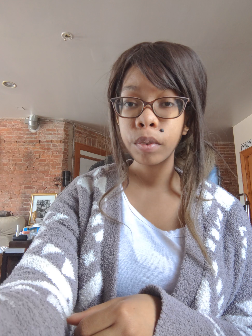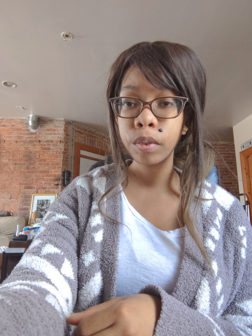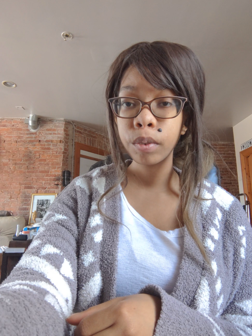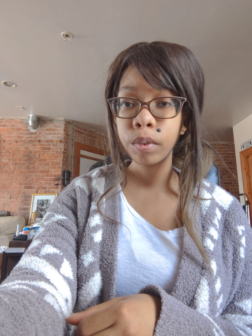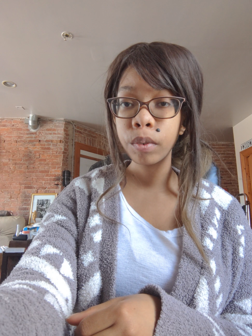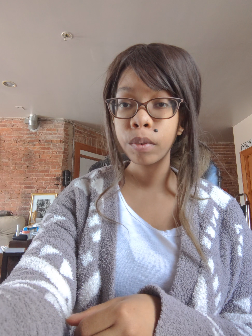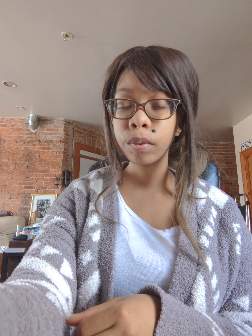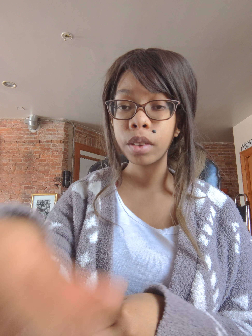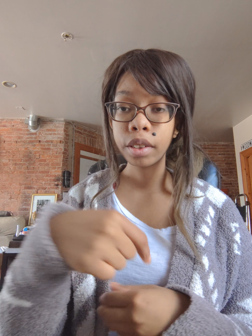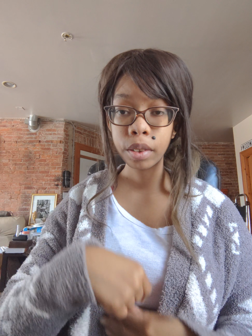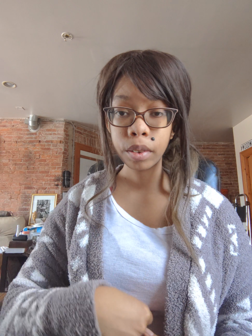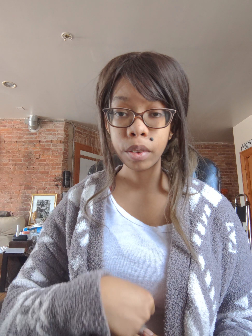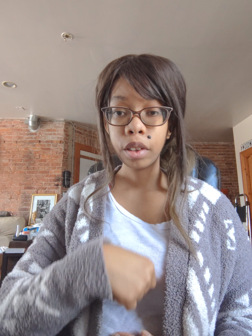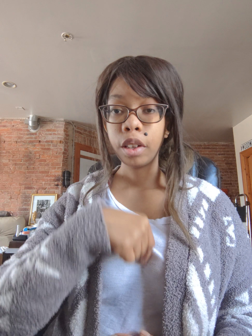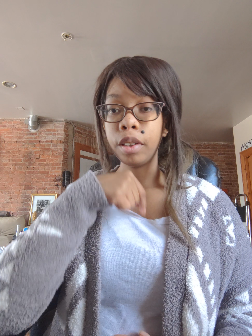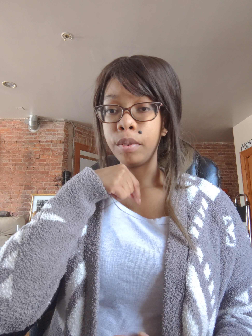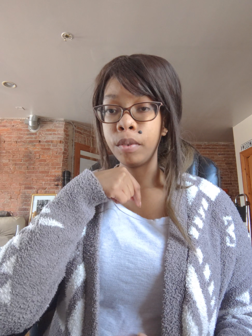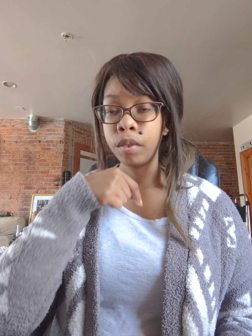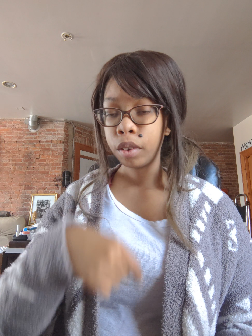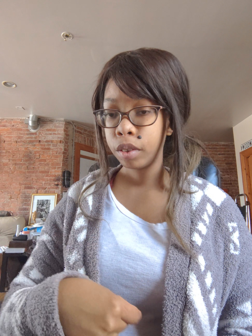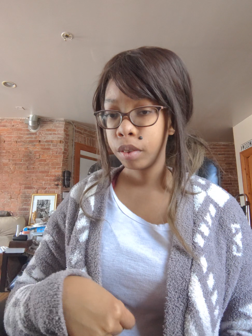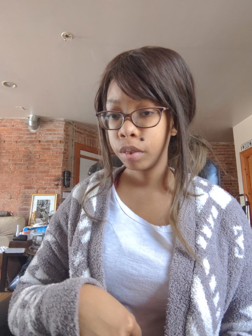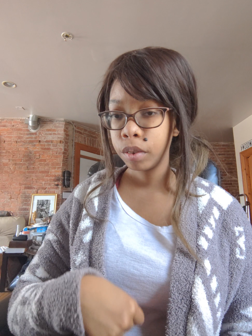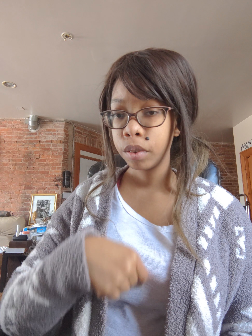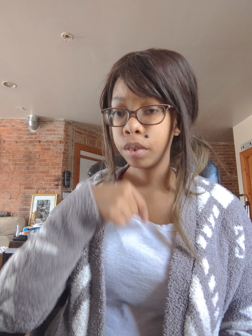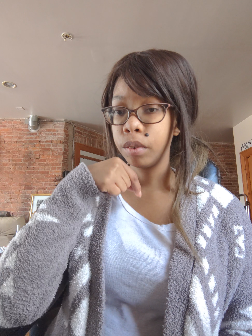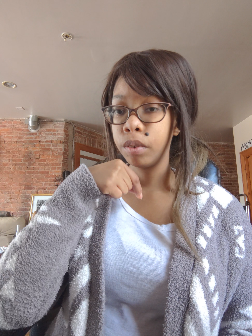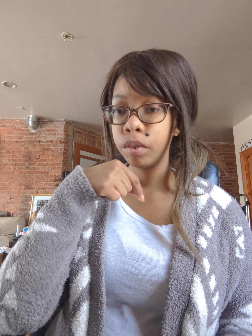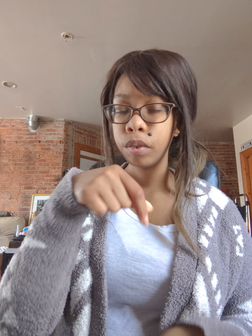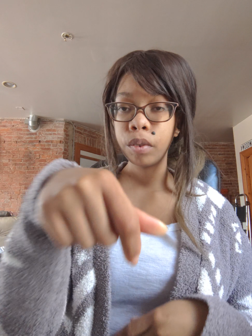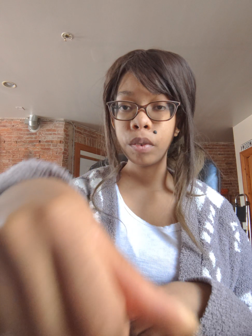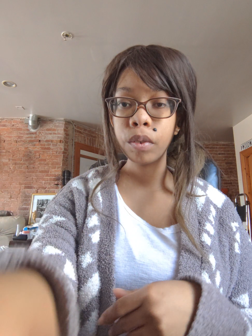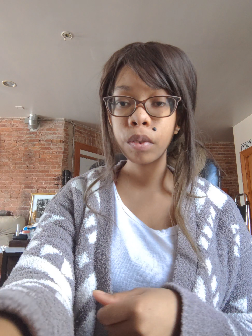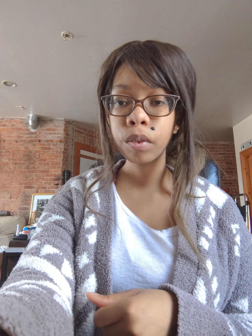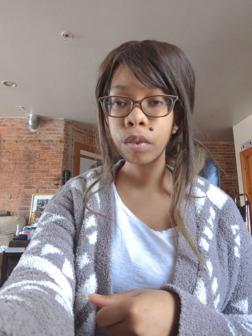zipper